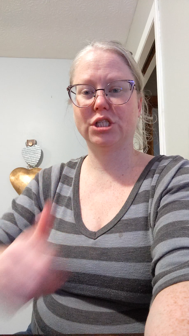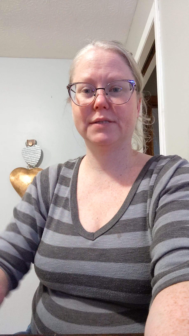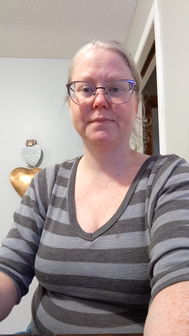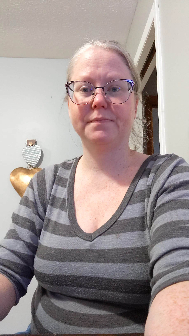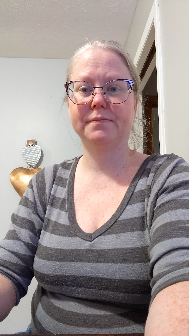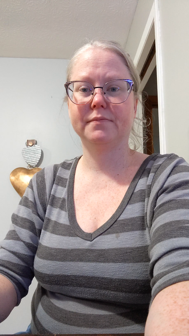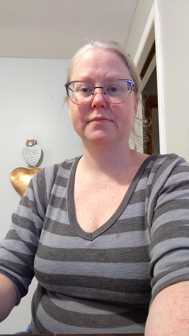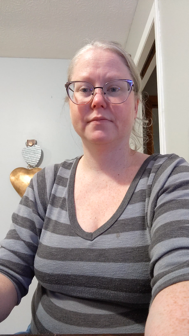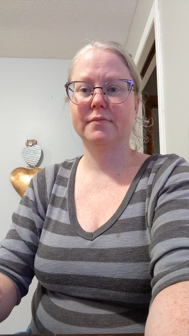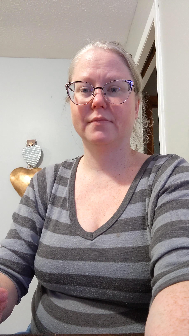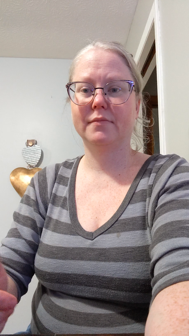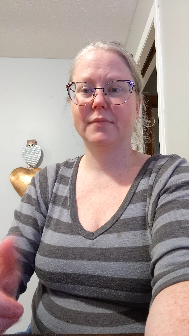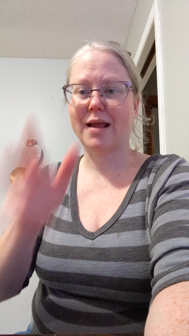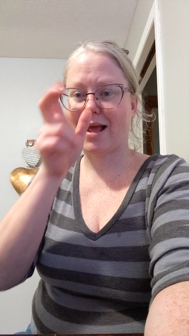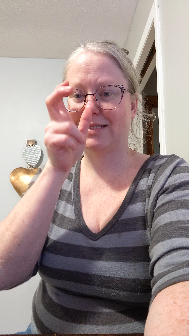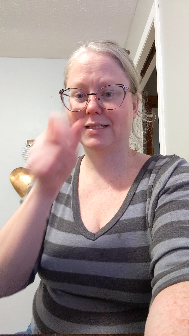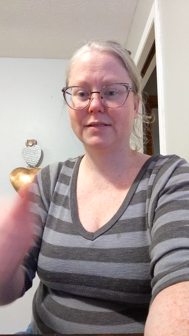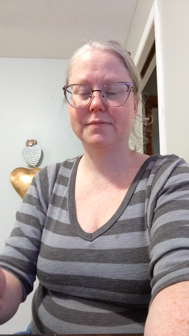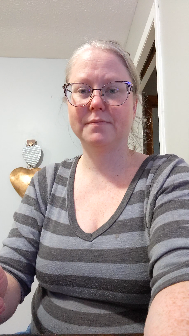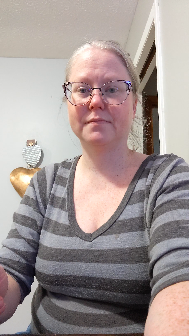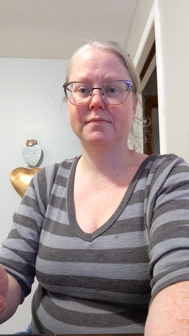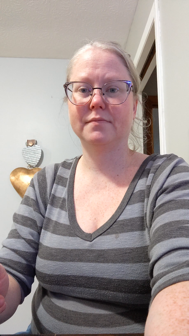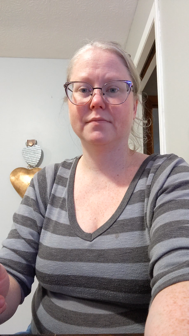ant